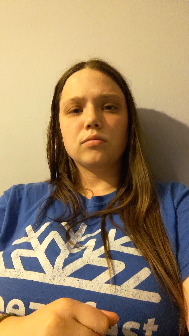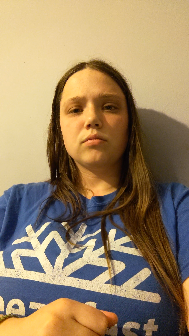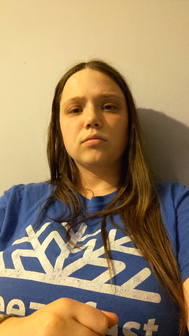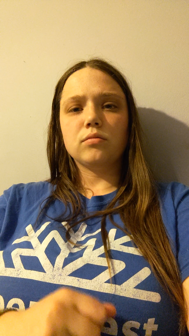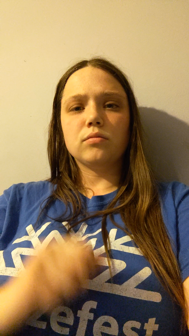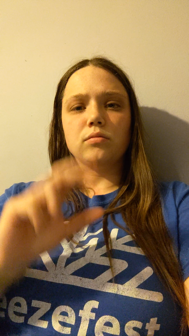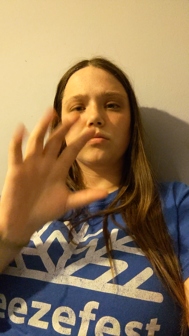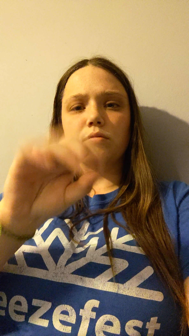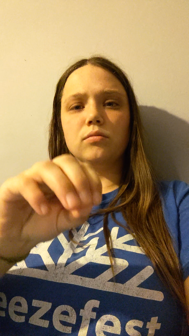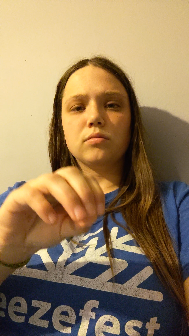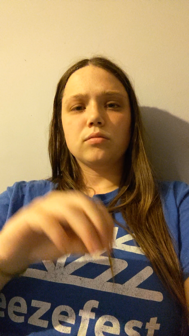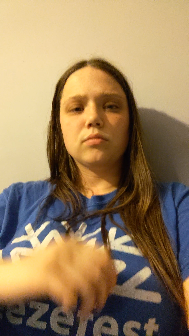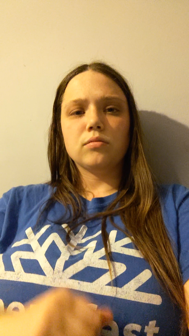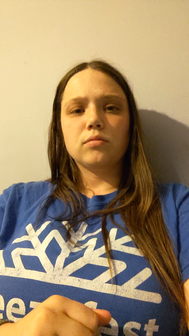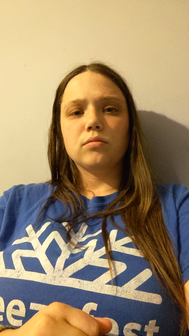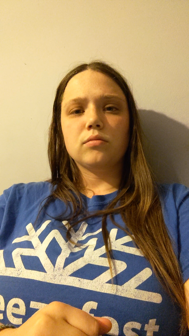bite